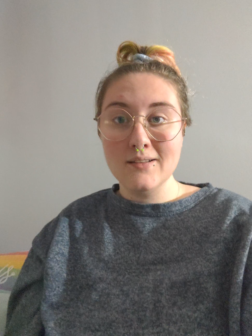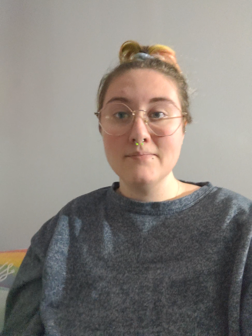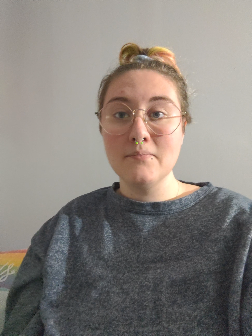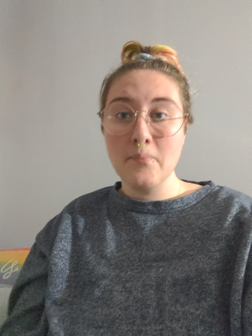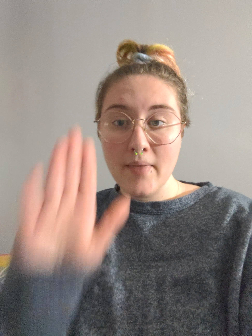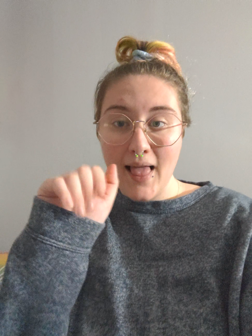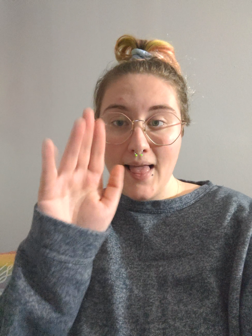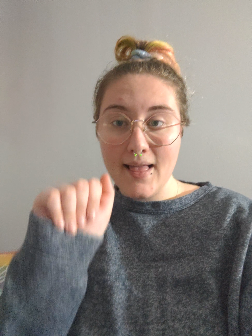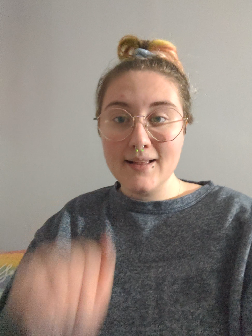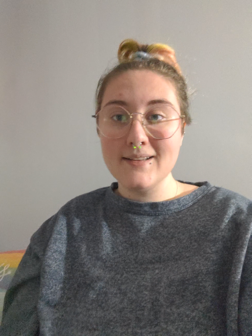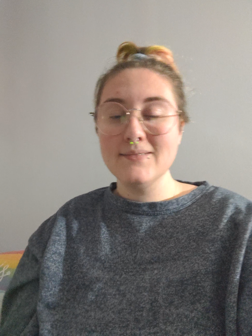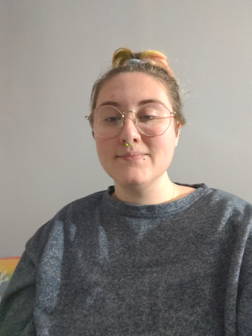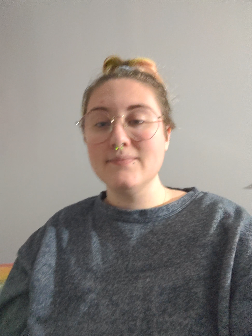bye